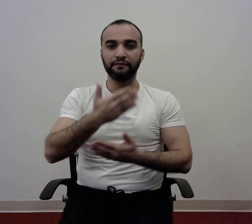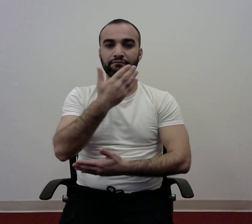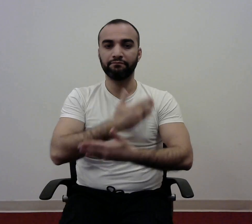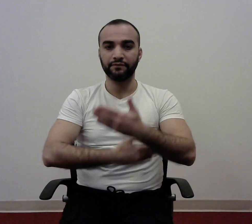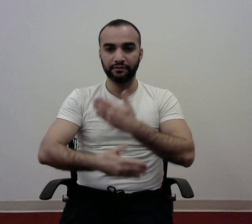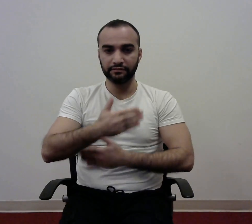əlil